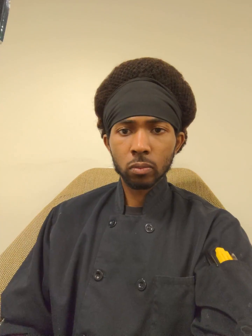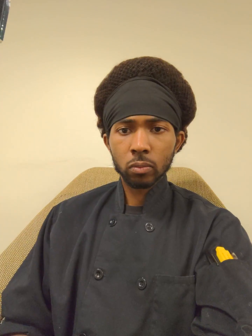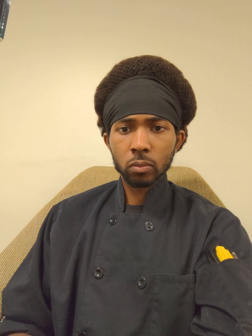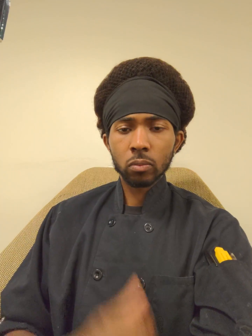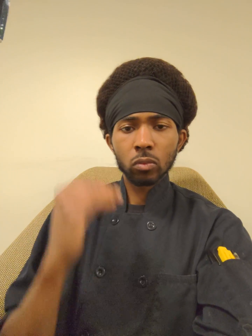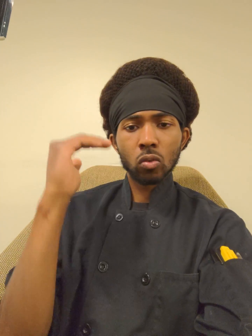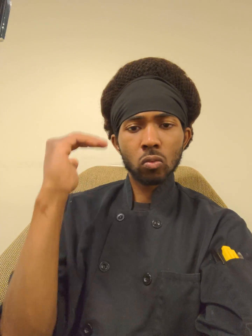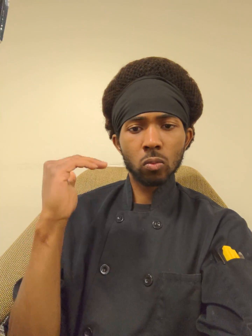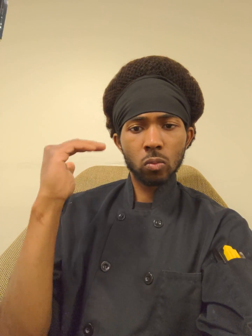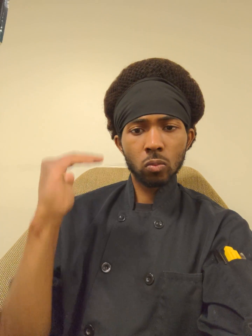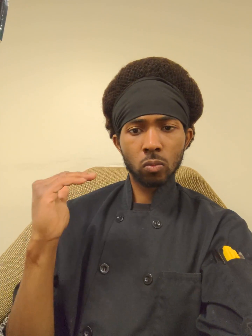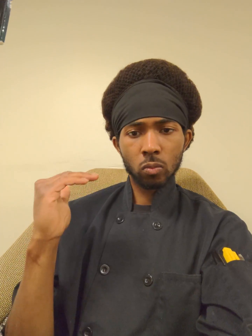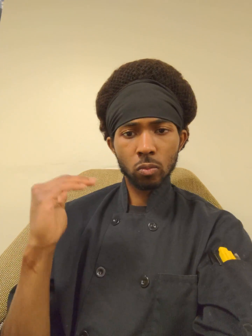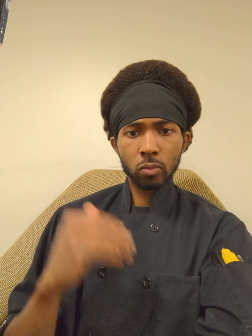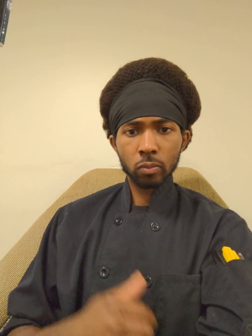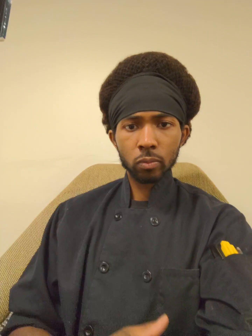short